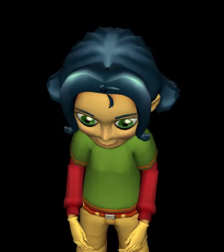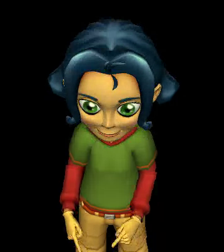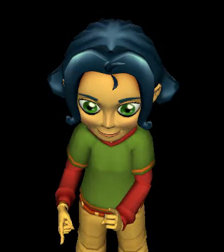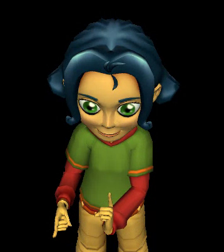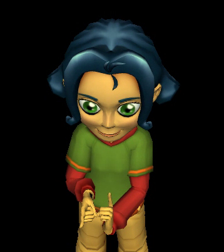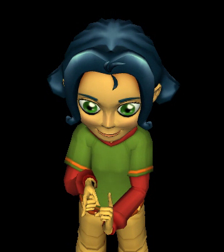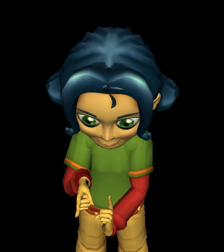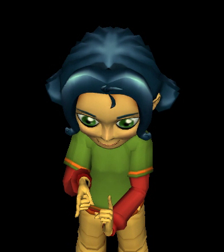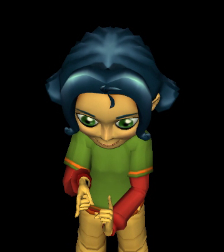أساسي